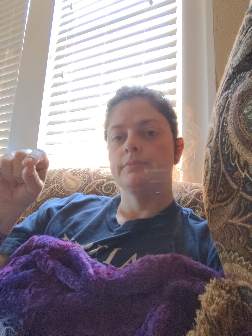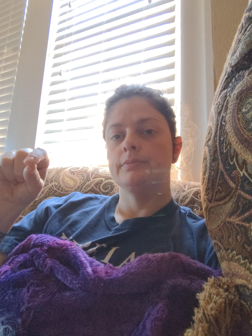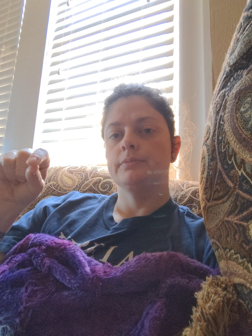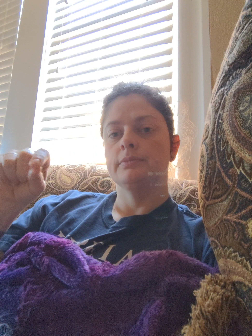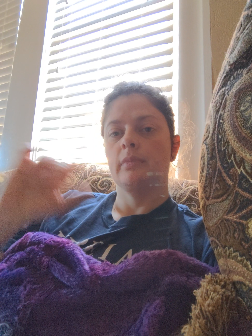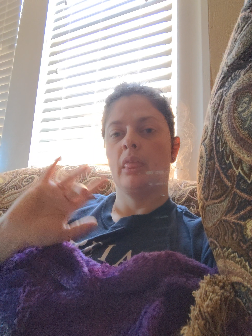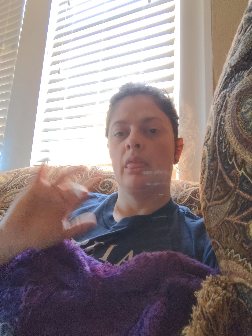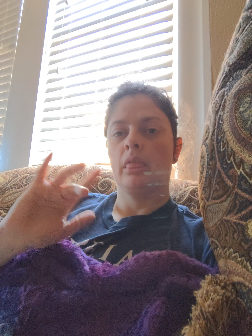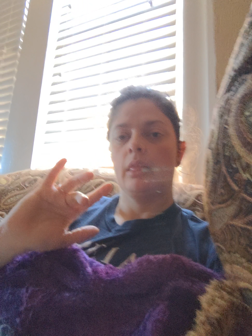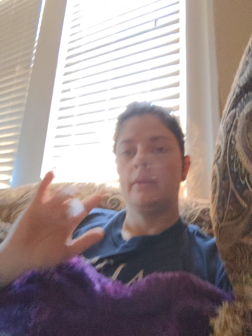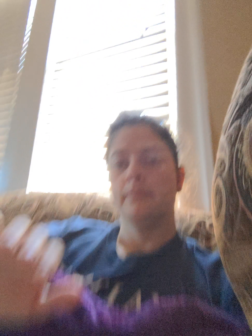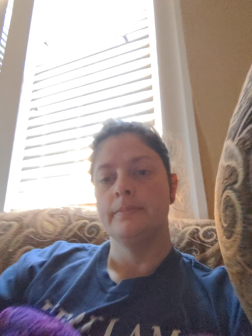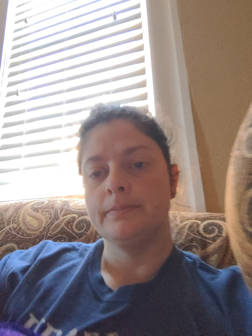yucky